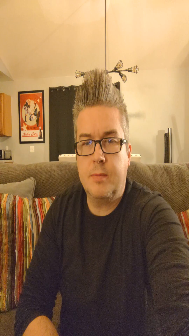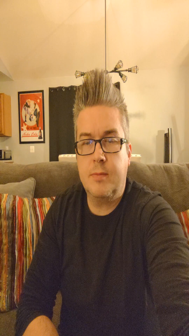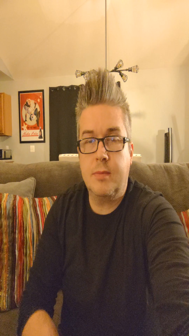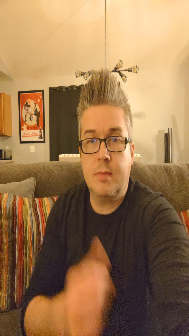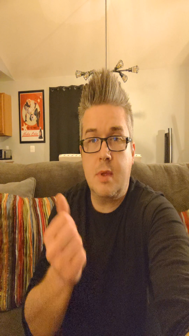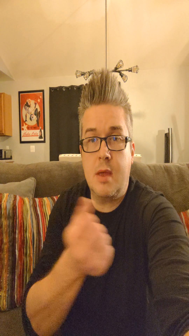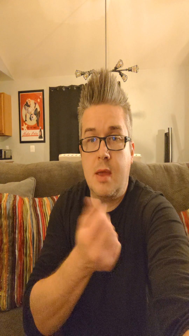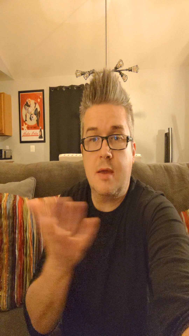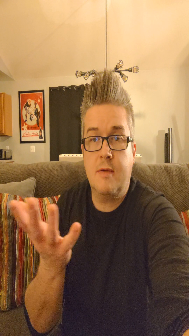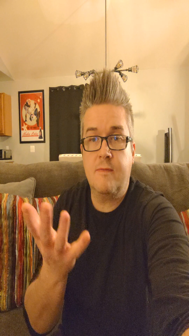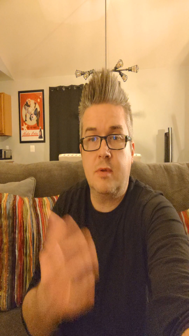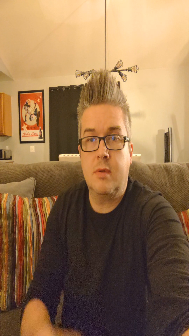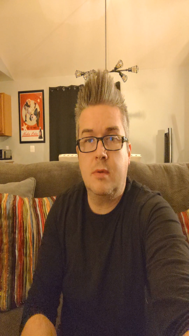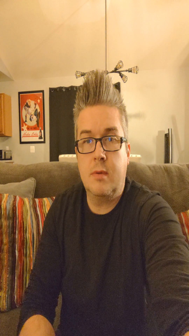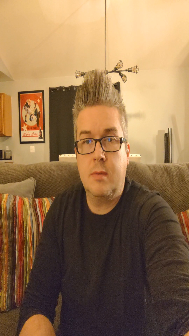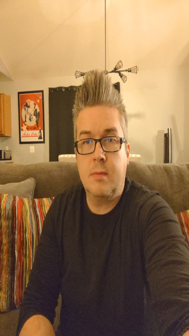every